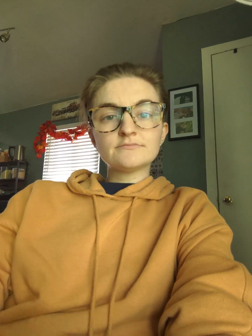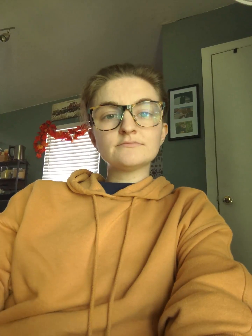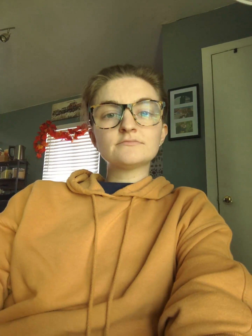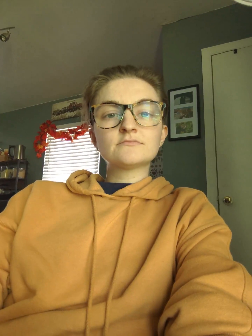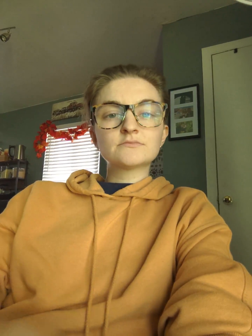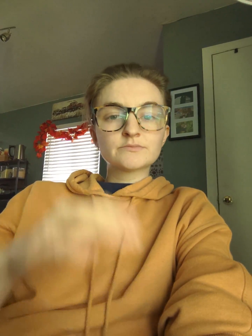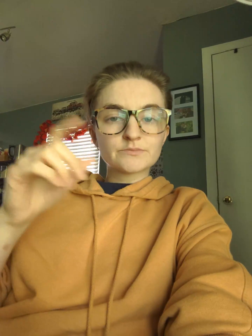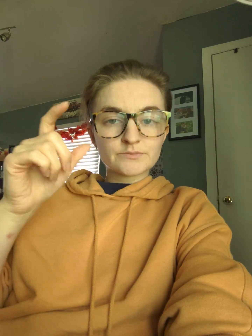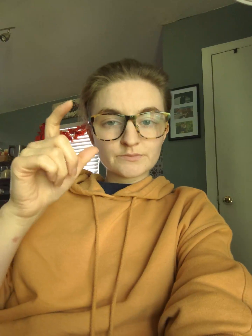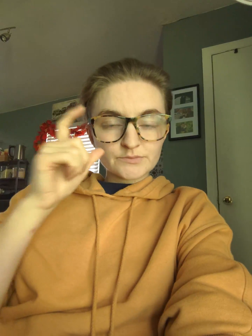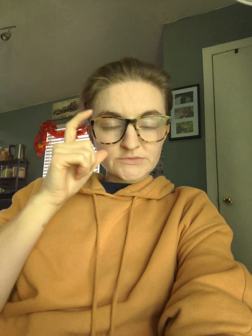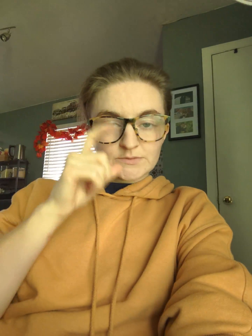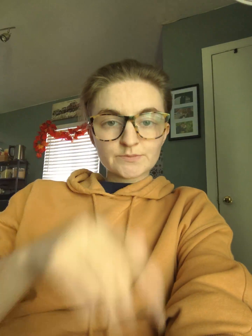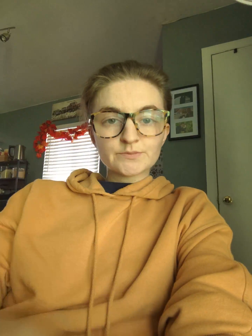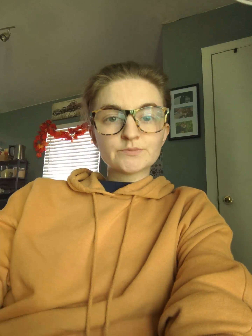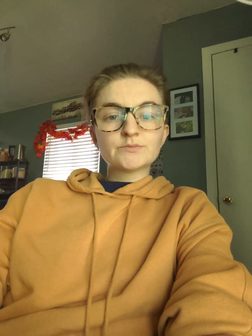glasses